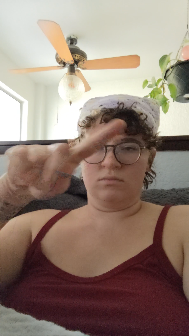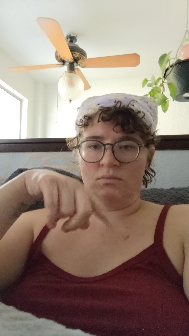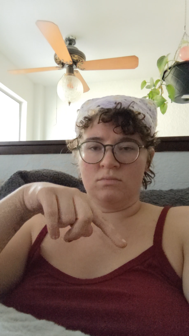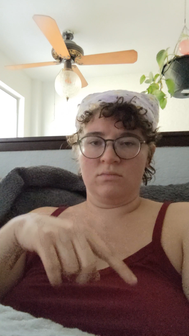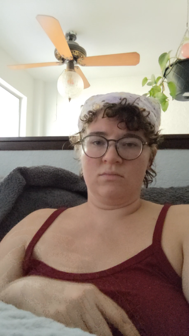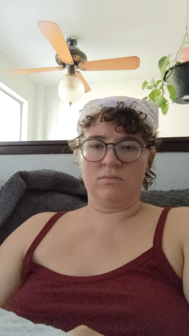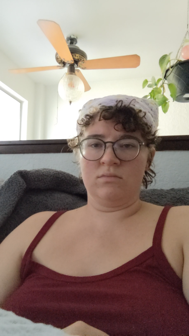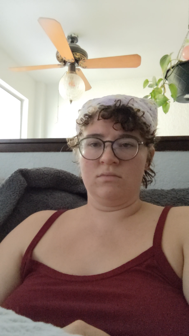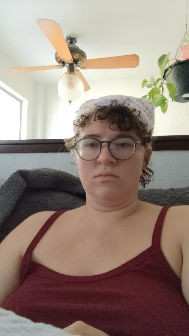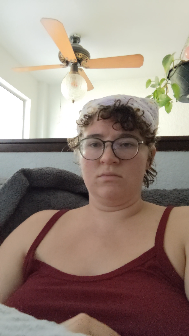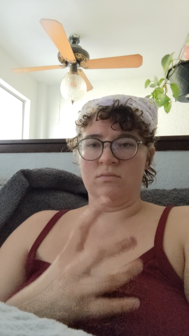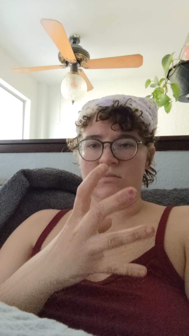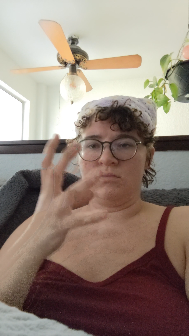a lot